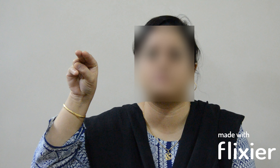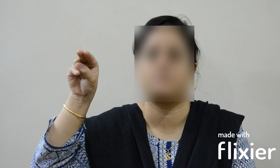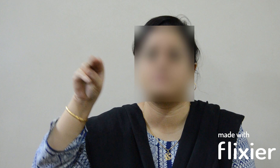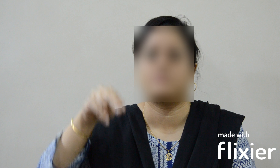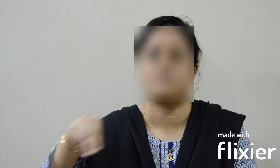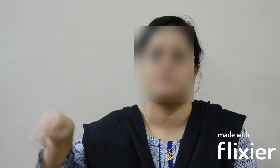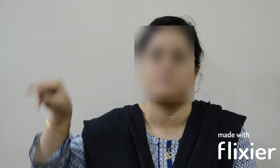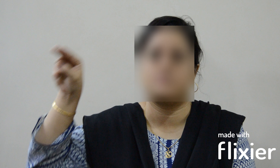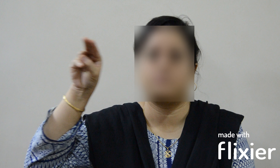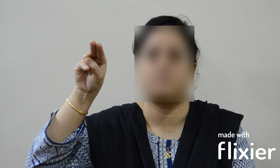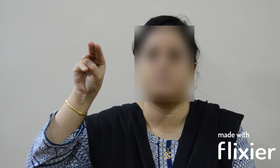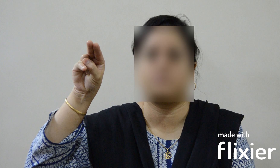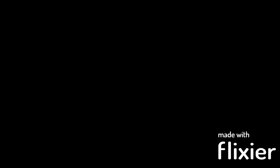ہ